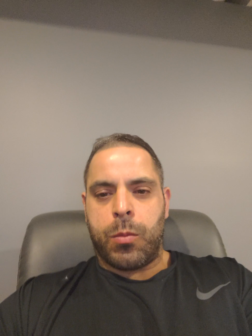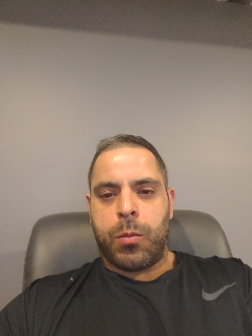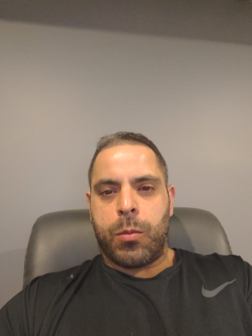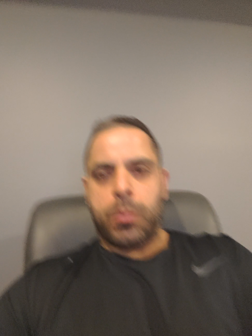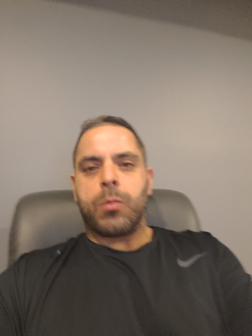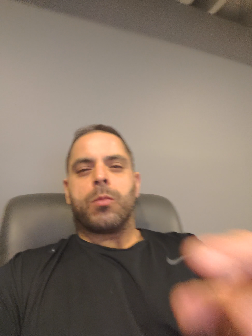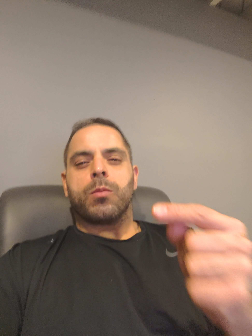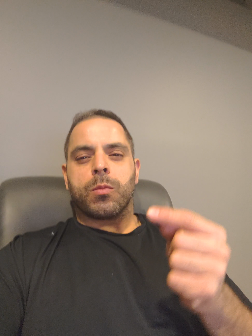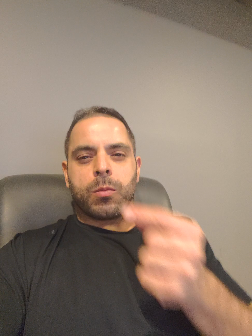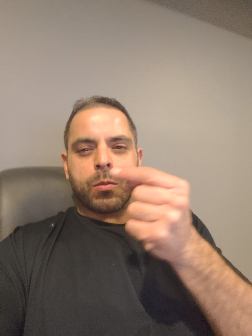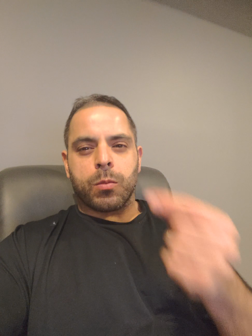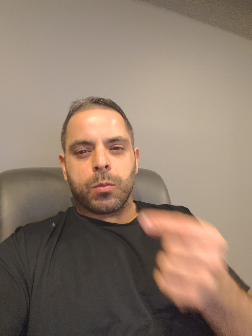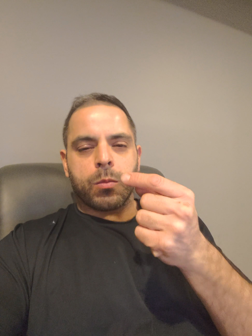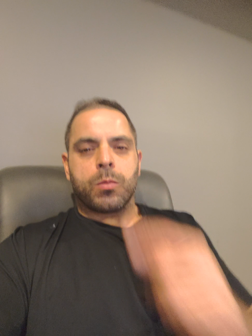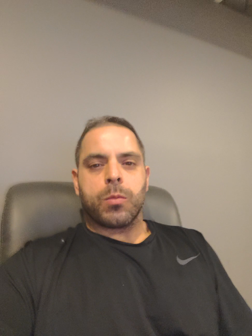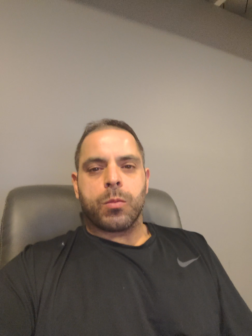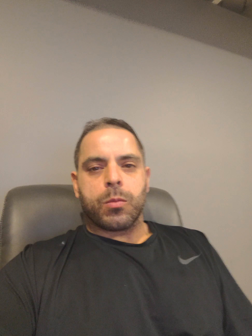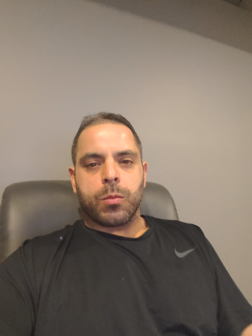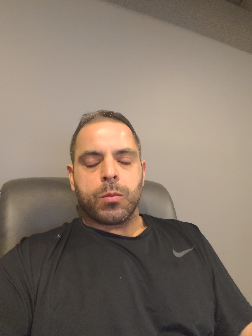owie